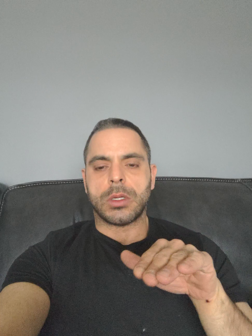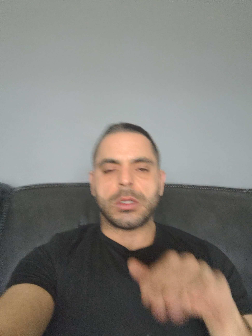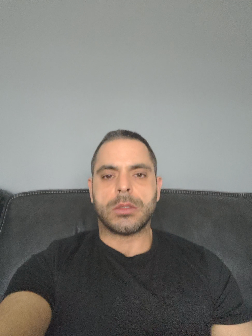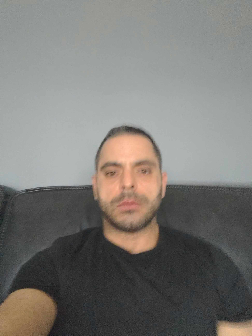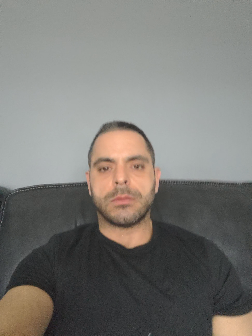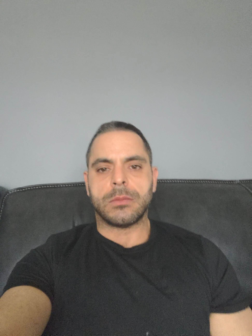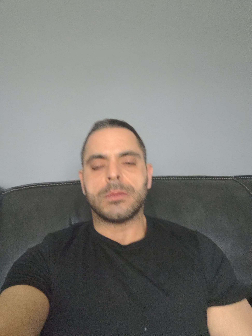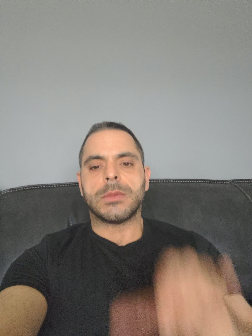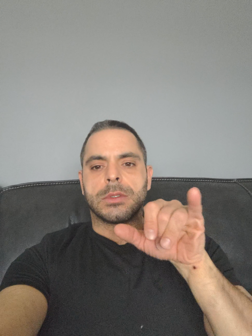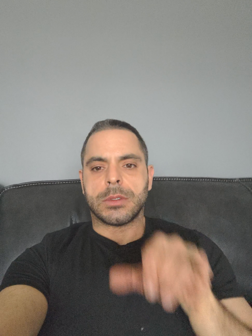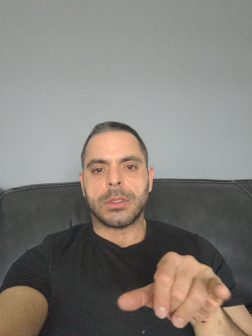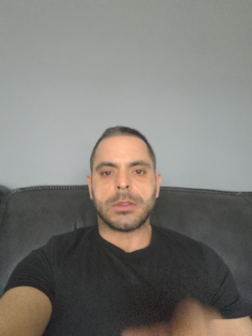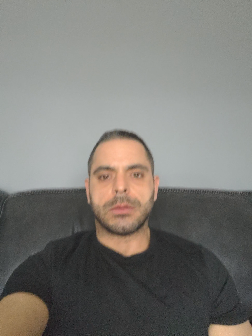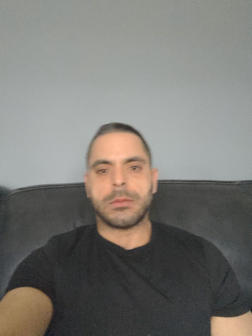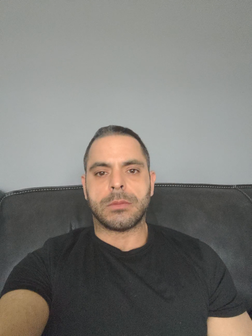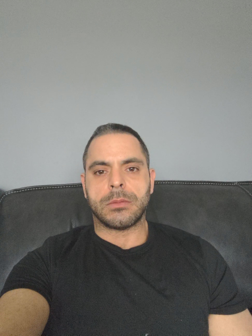stay